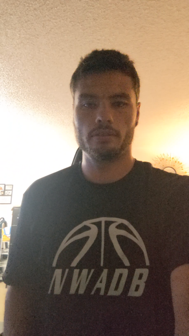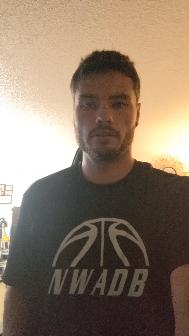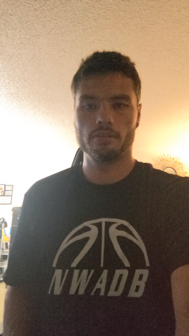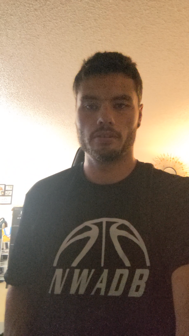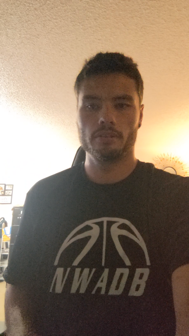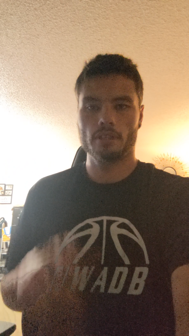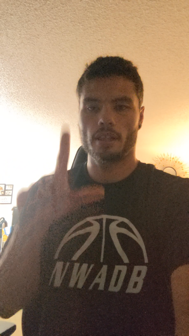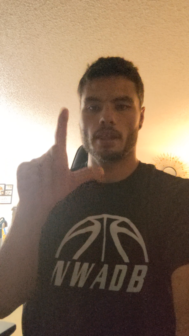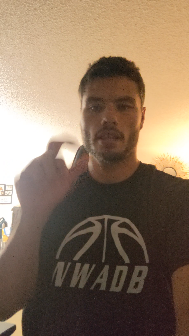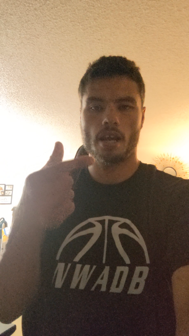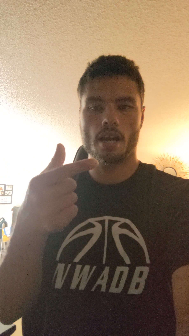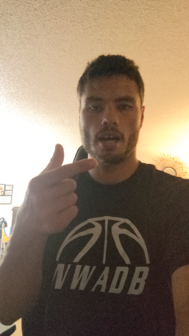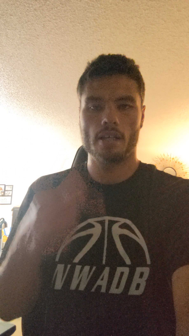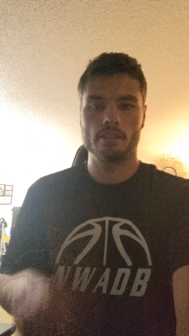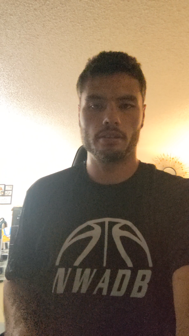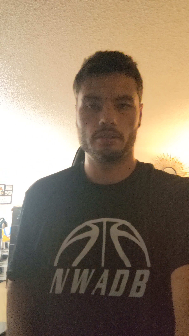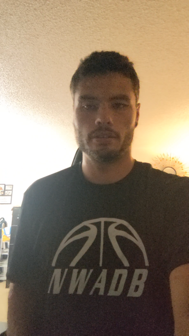leg